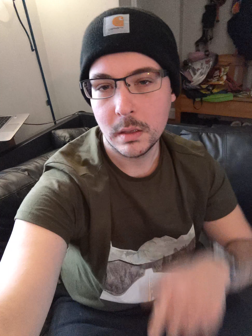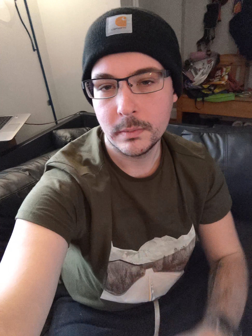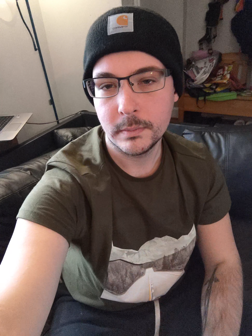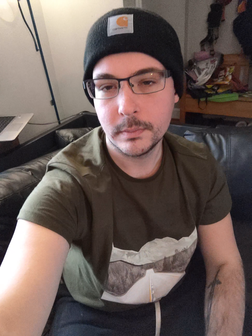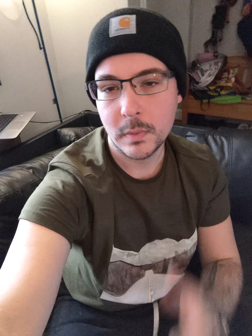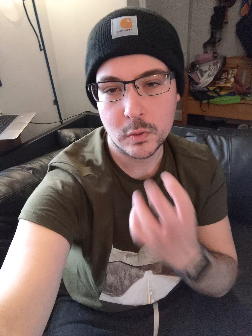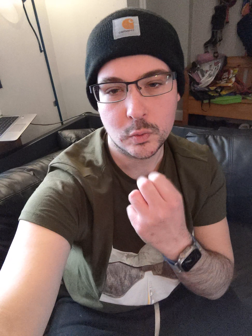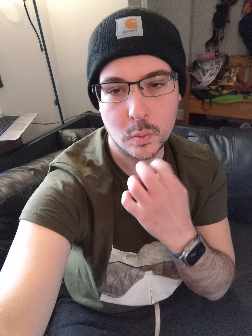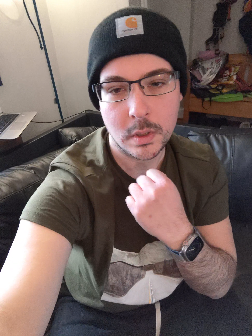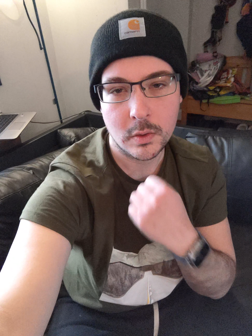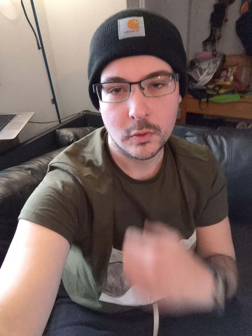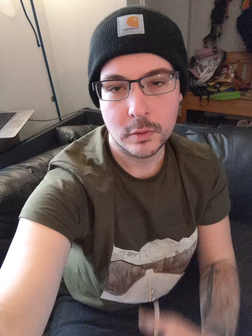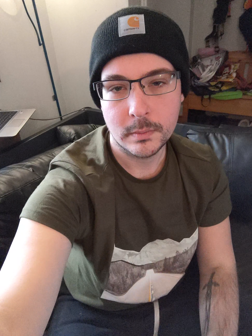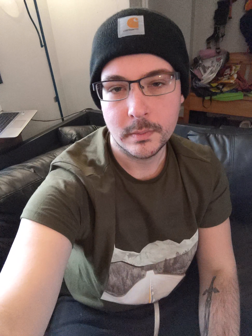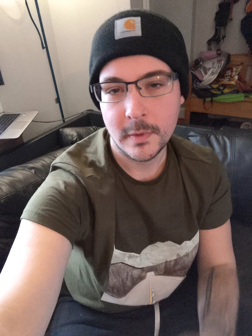underwear